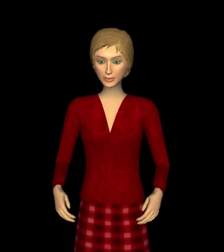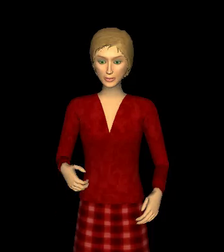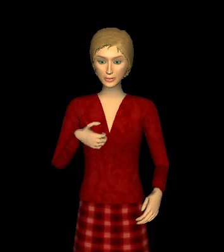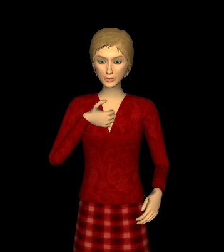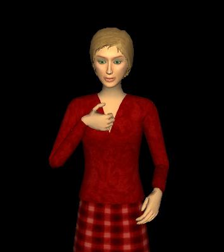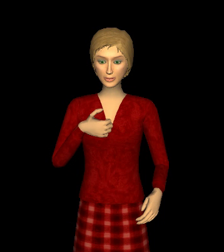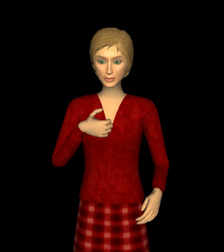غني